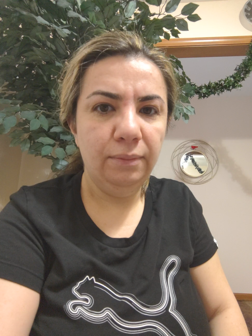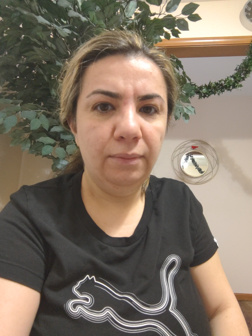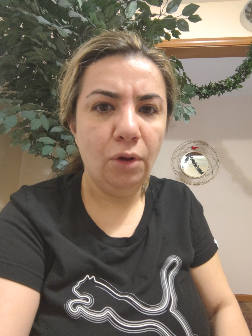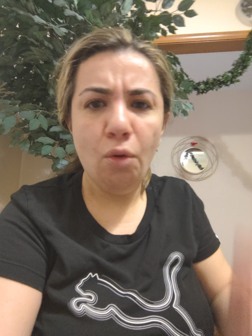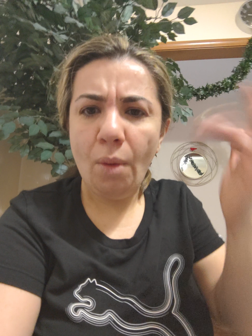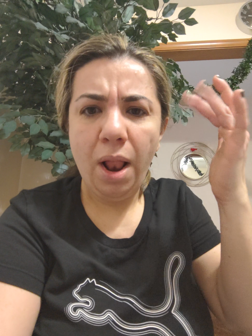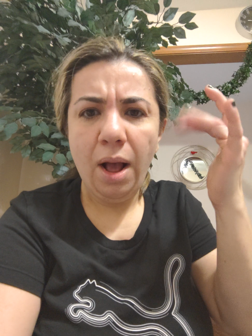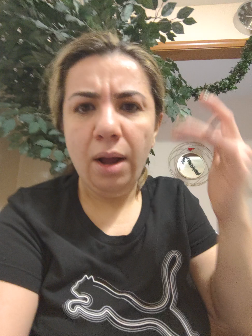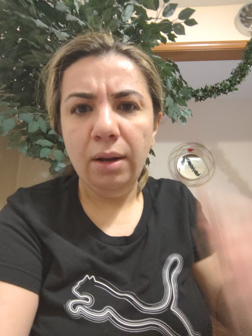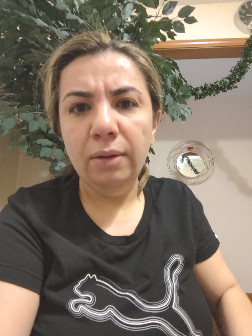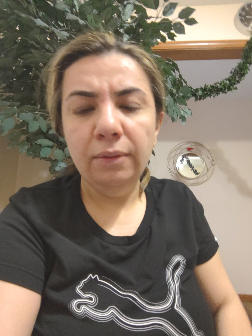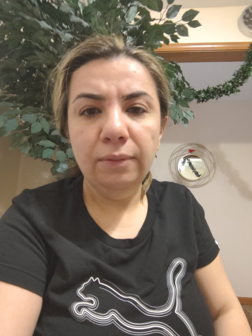why